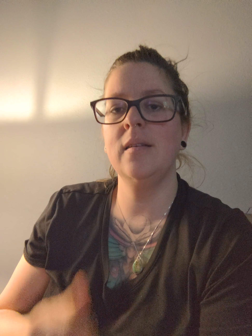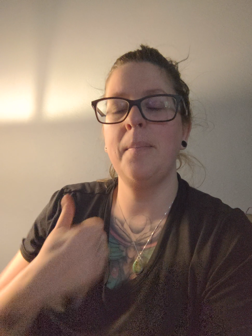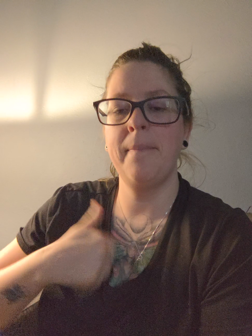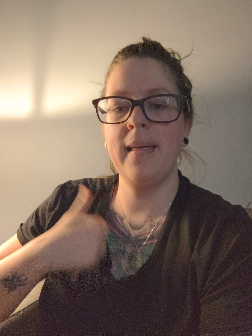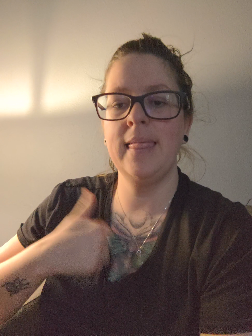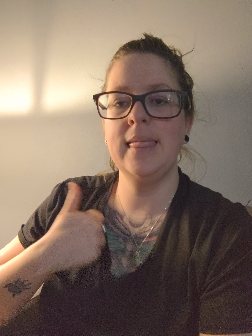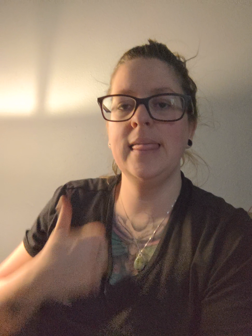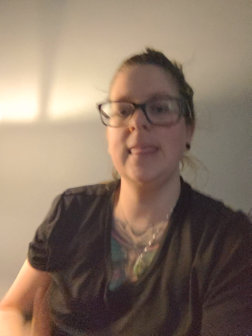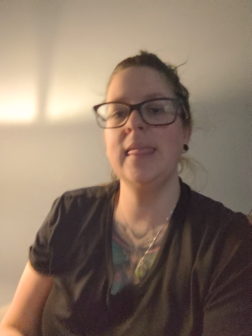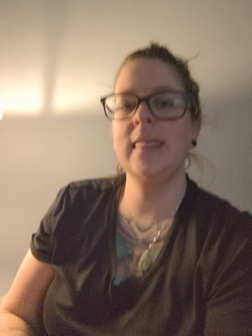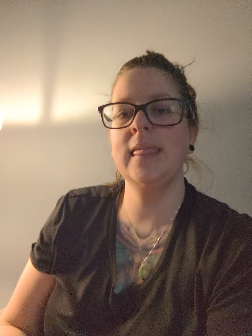bath